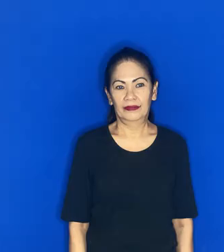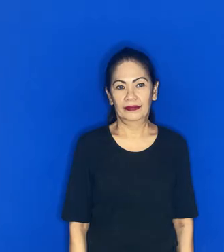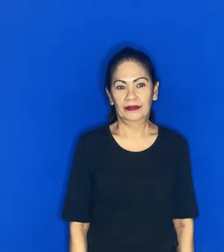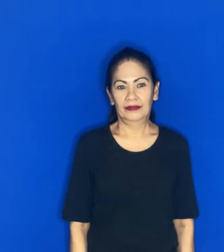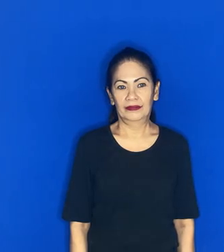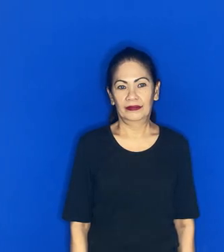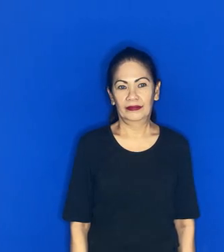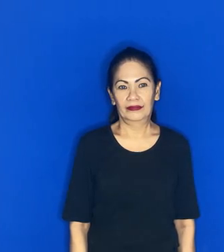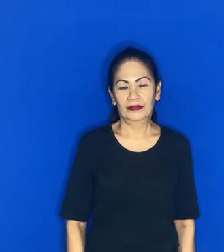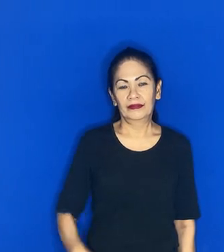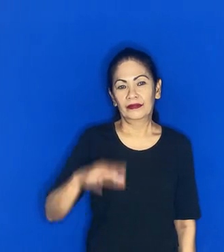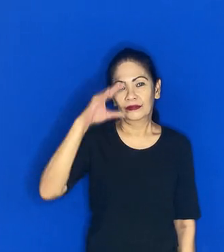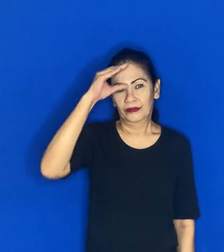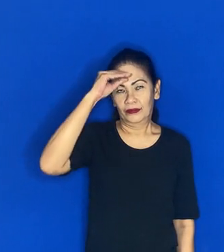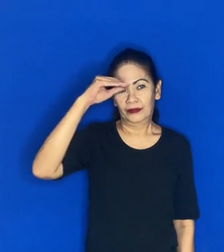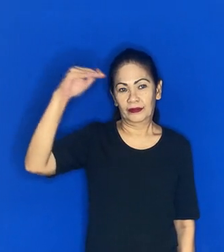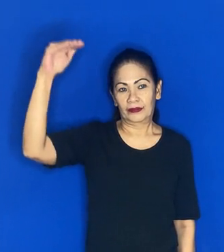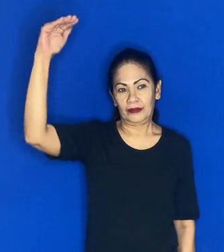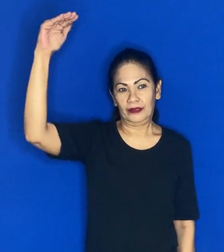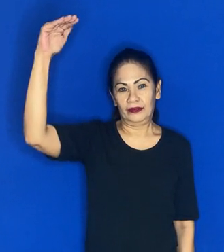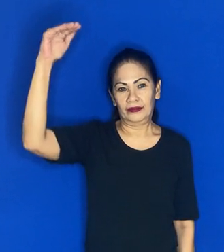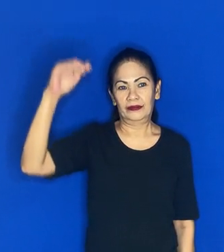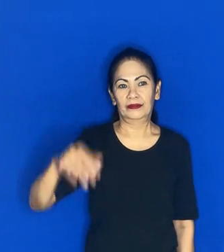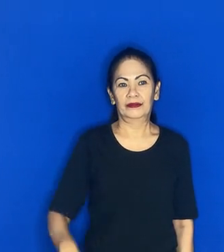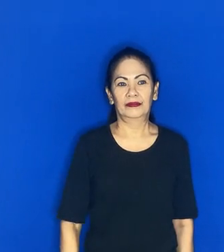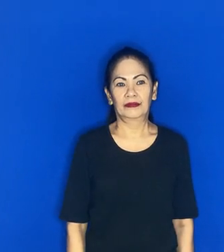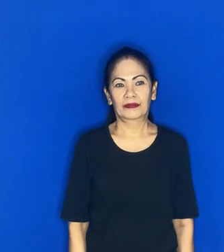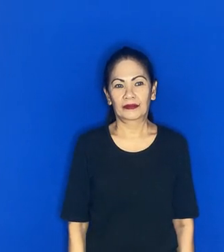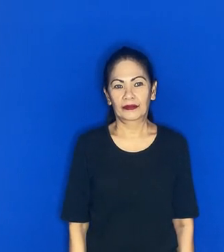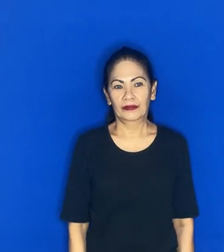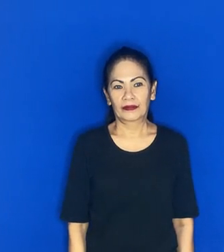man